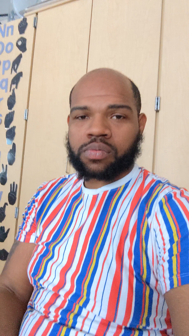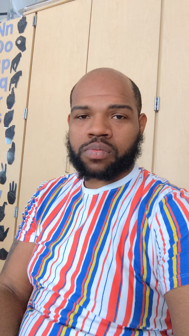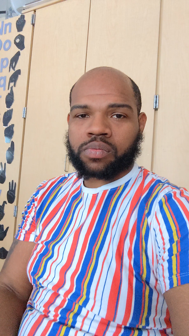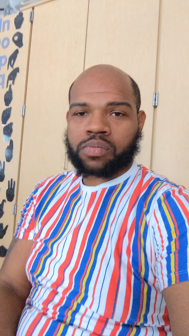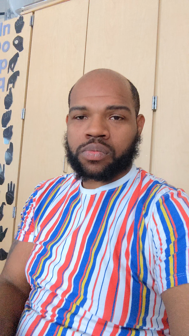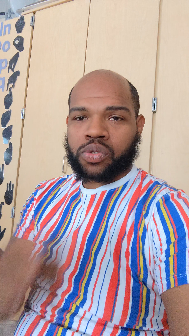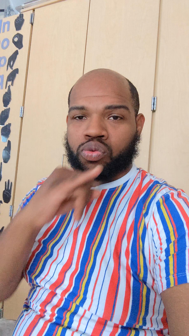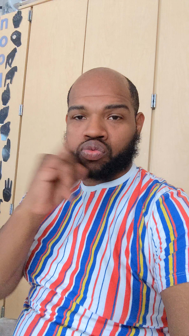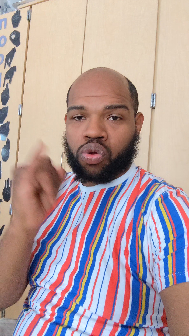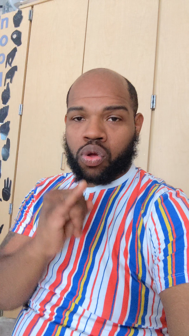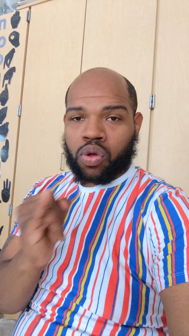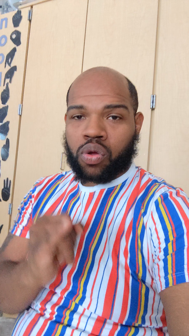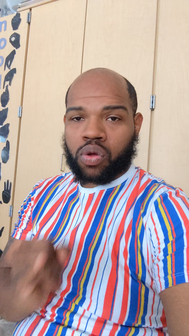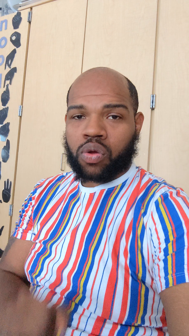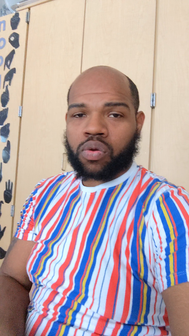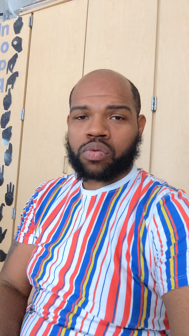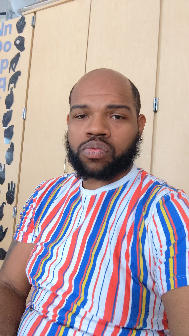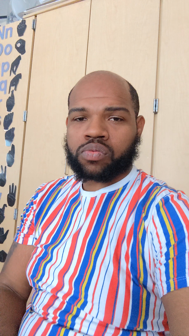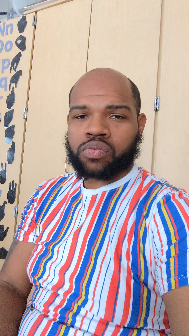draw